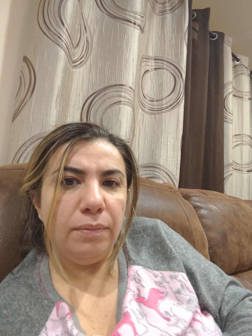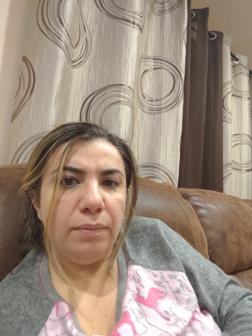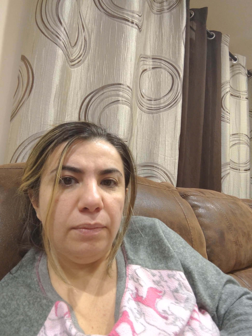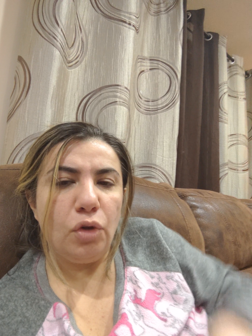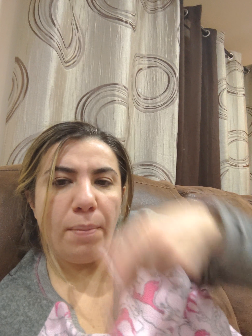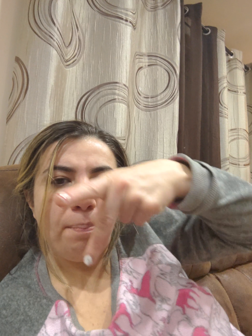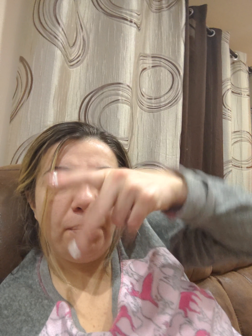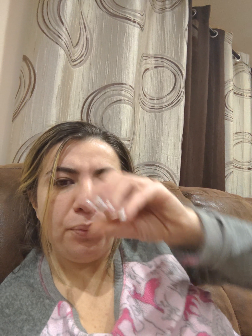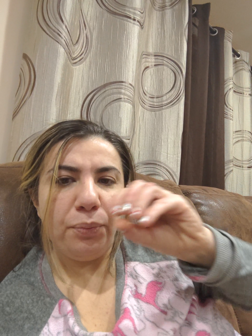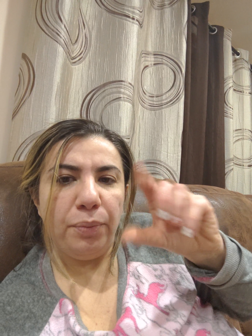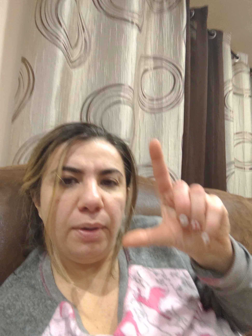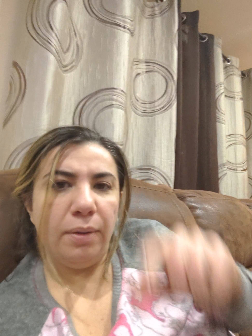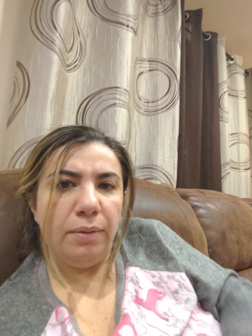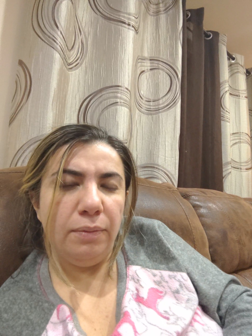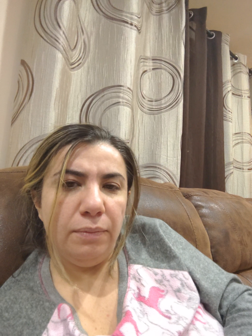pool